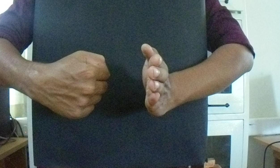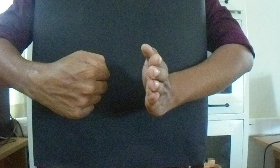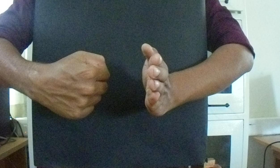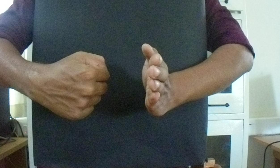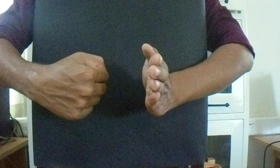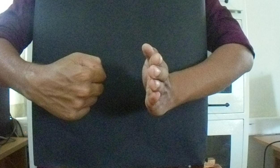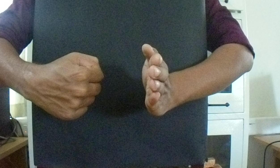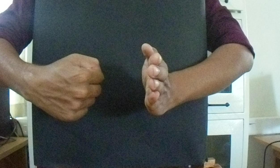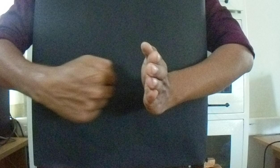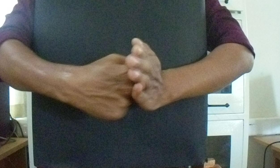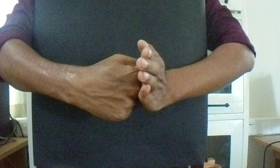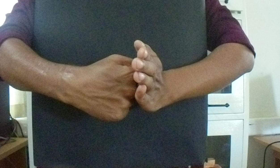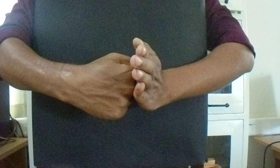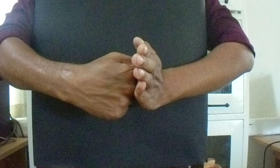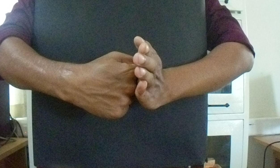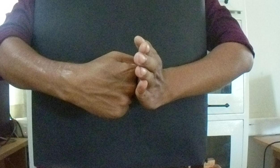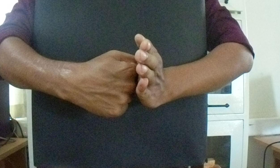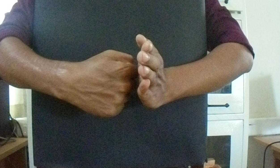accident